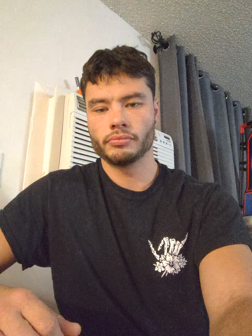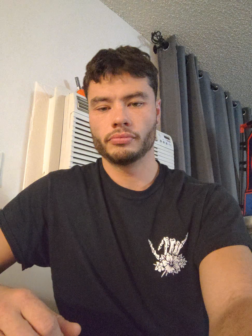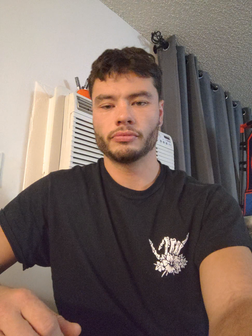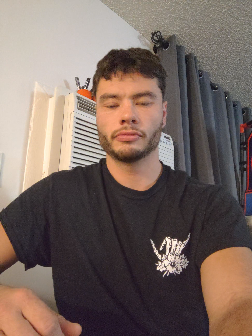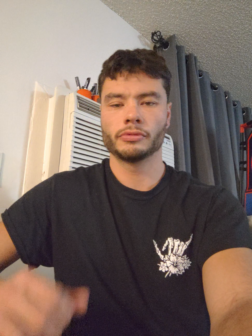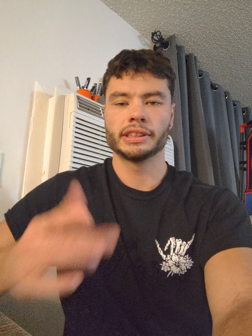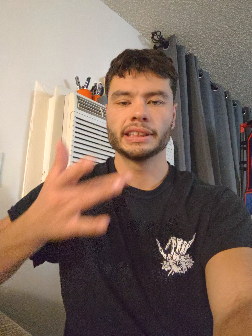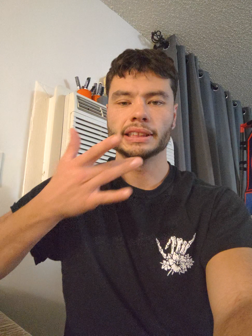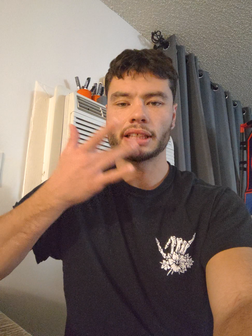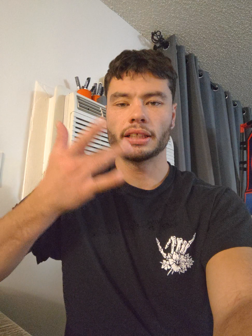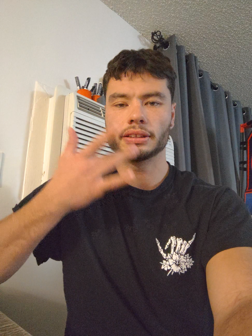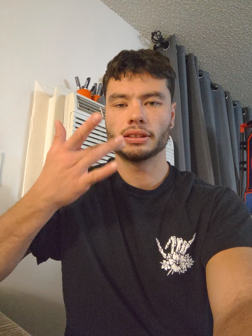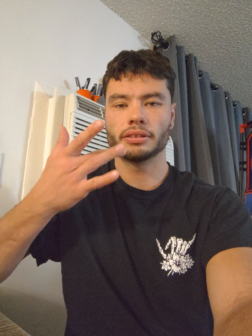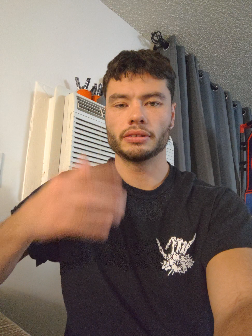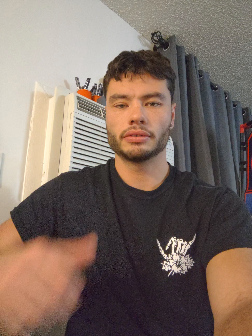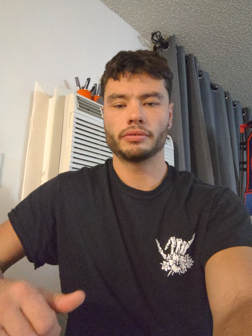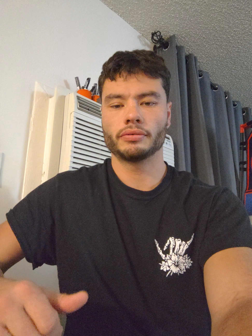taste